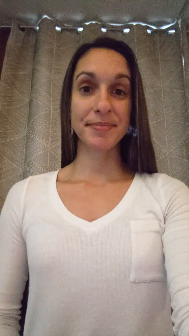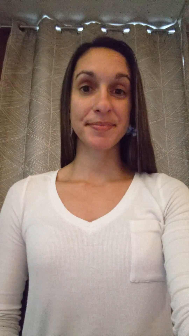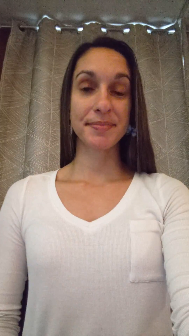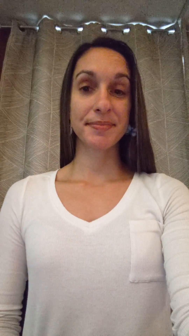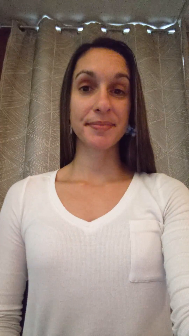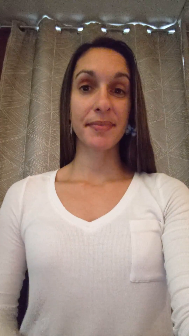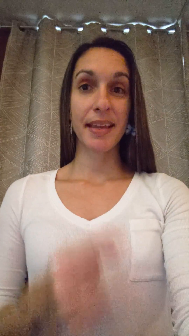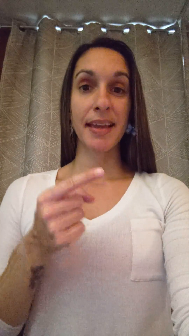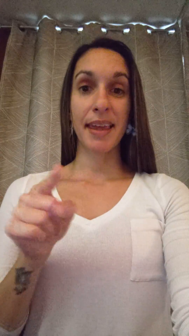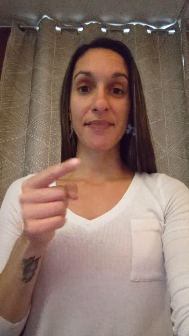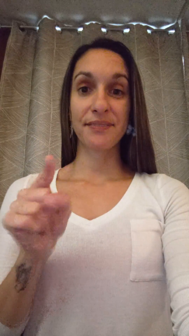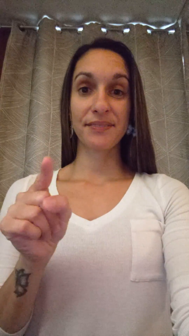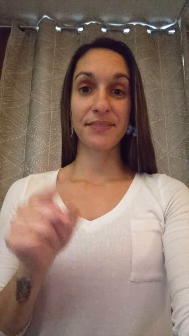knife